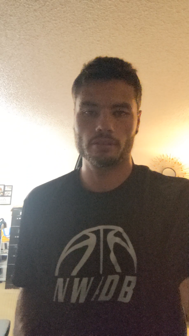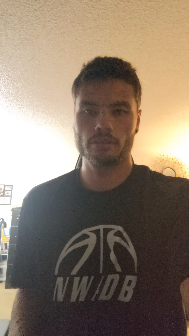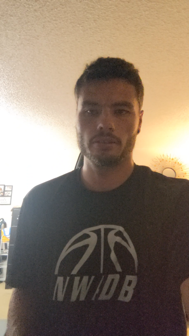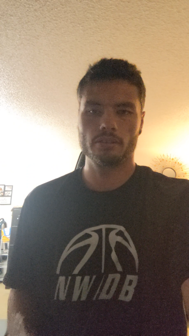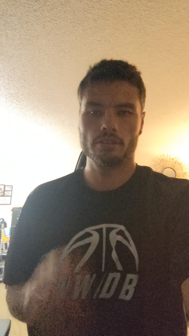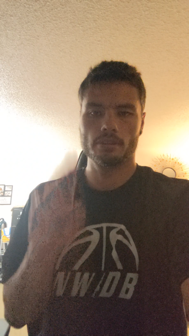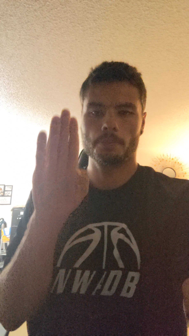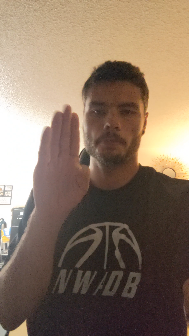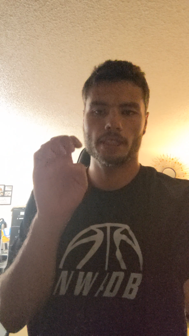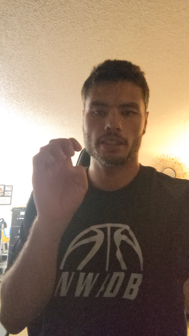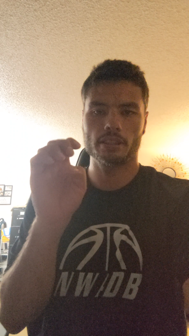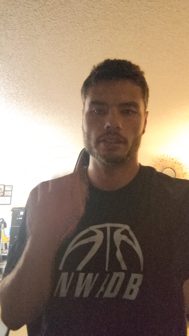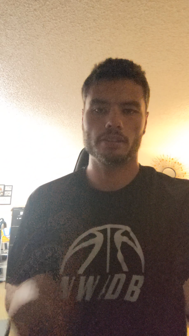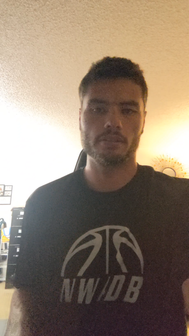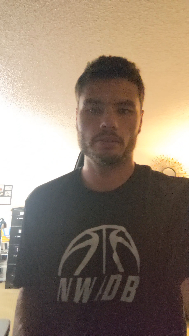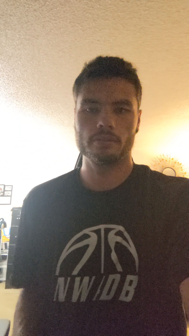be